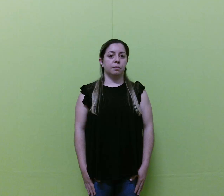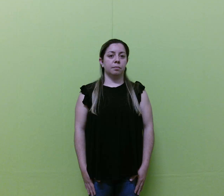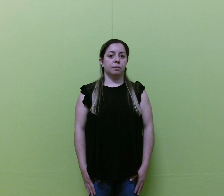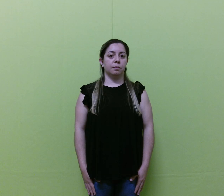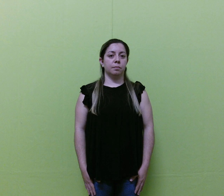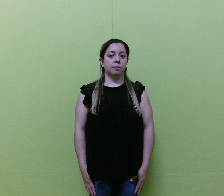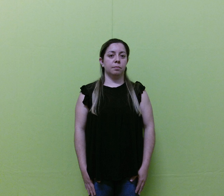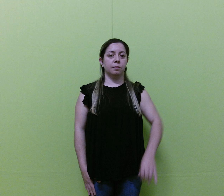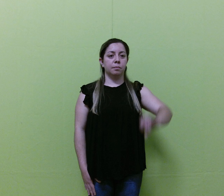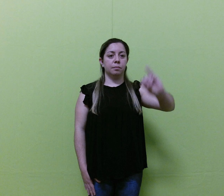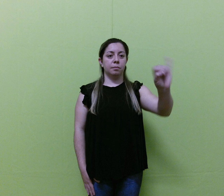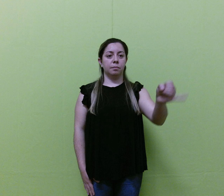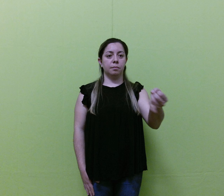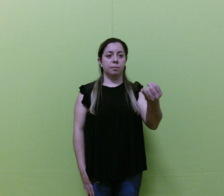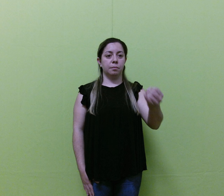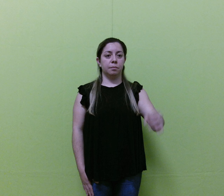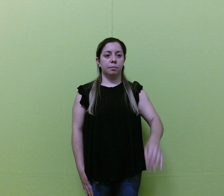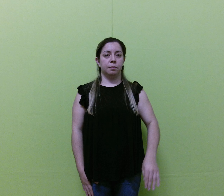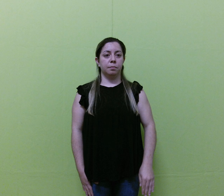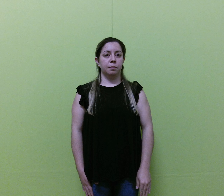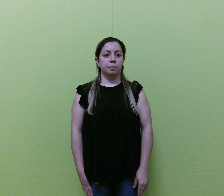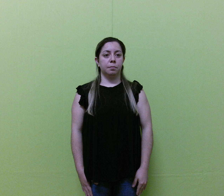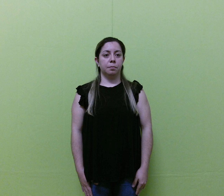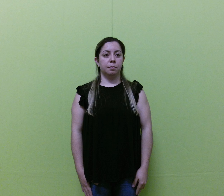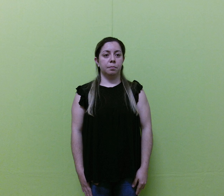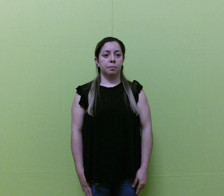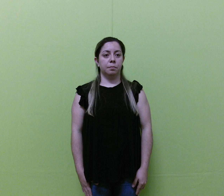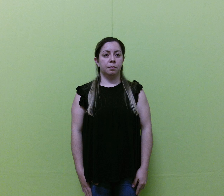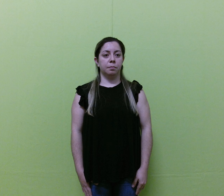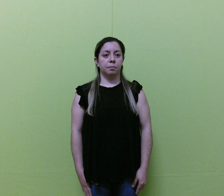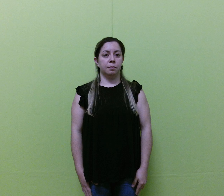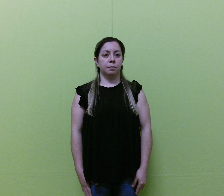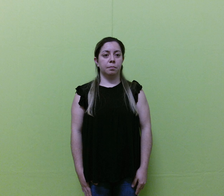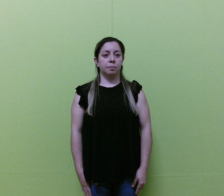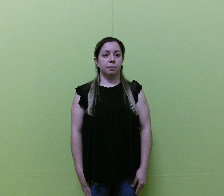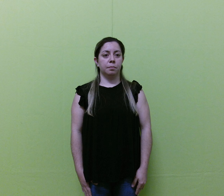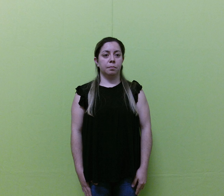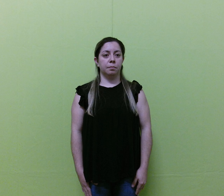aproveitar